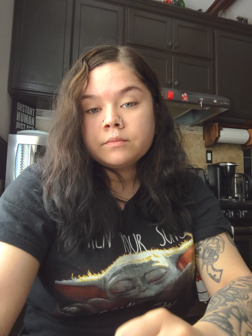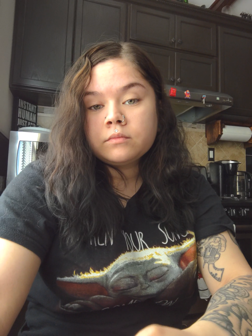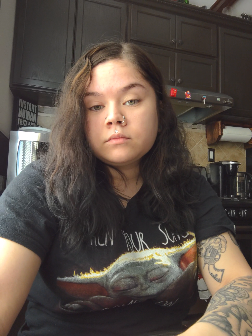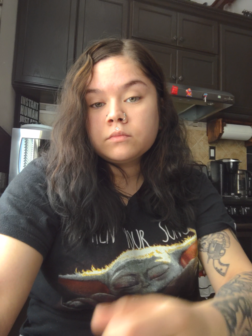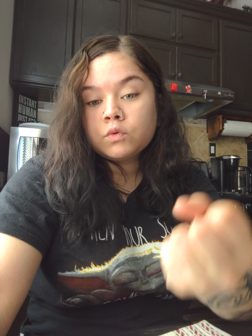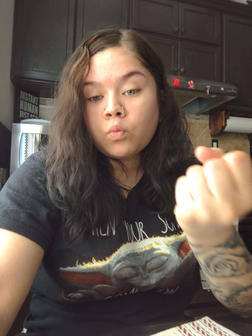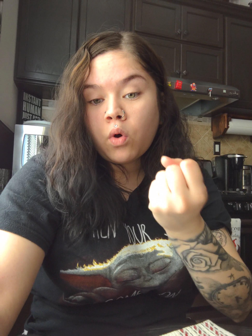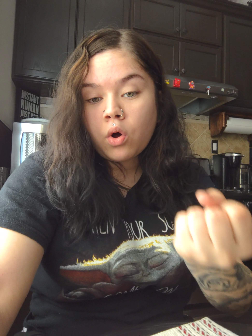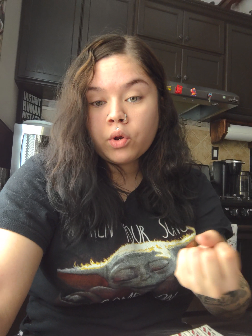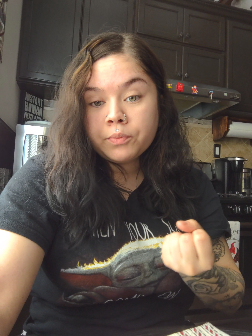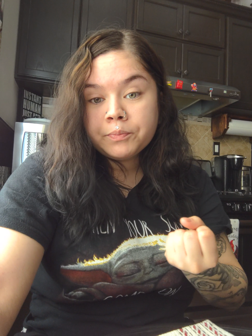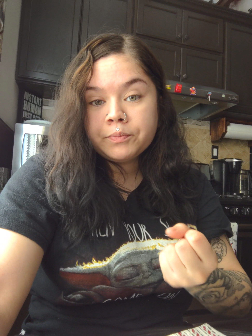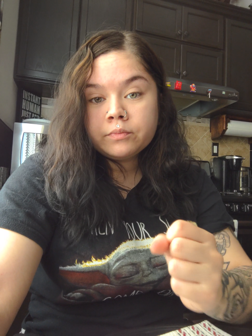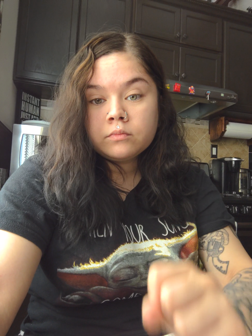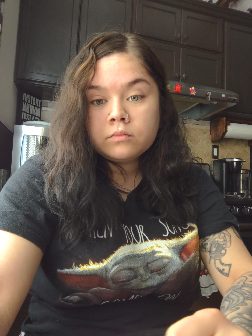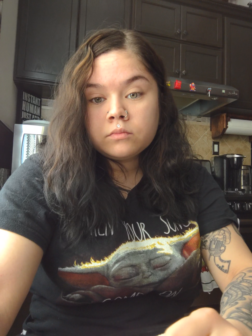drawer